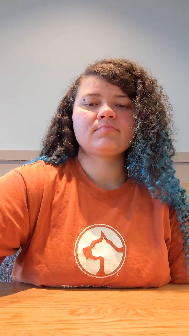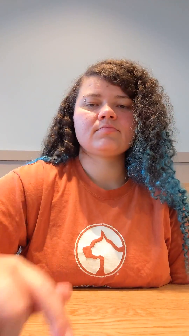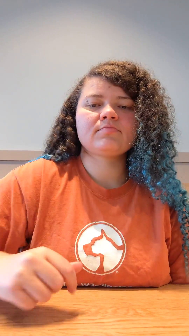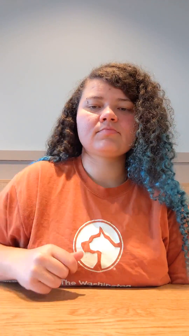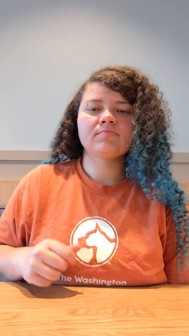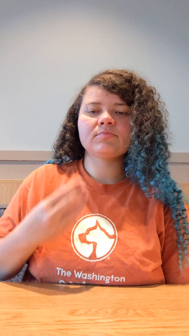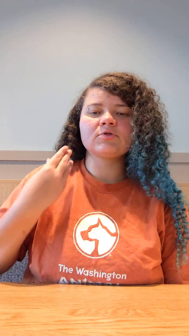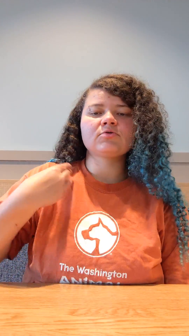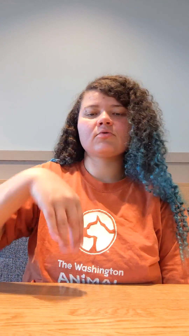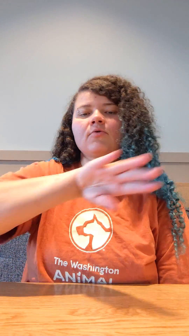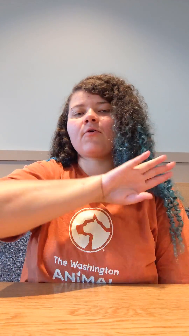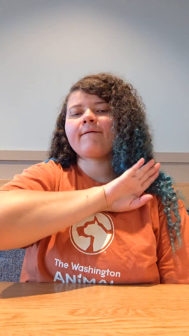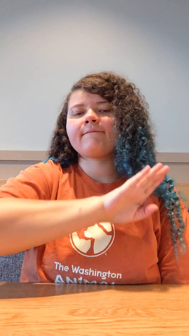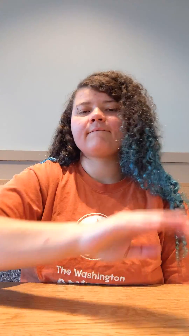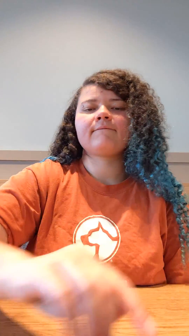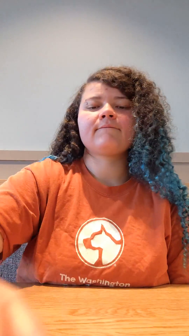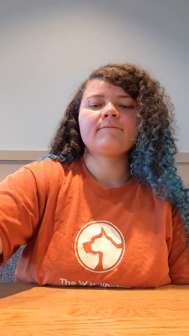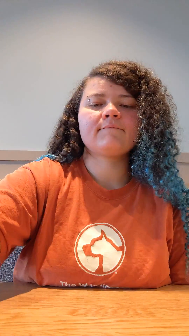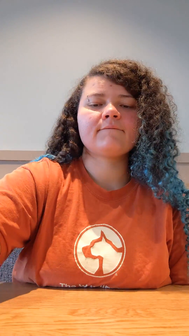scarf